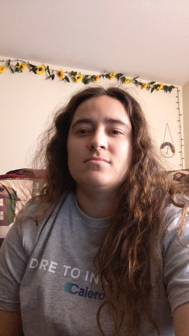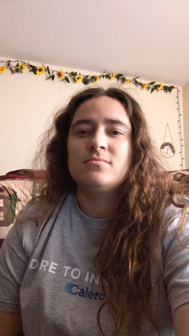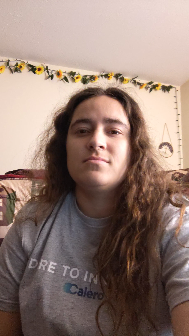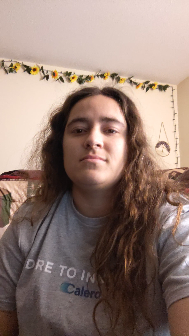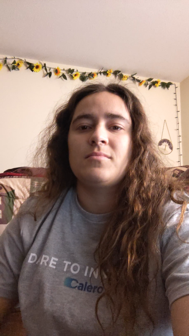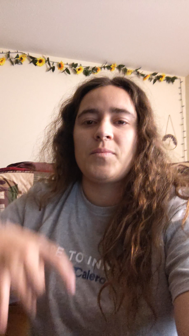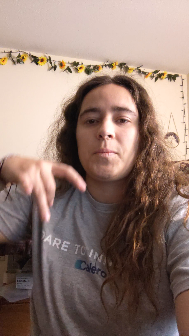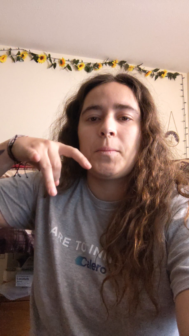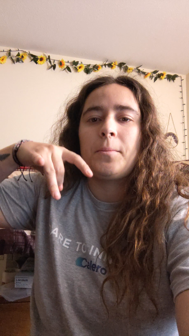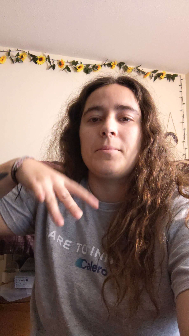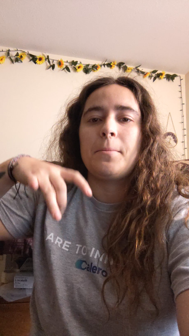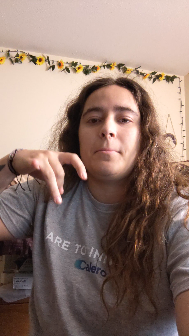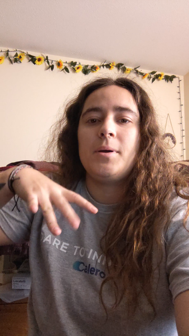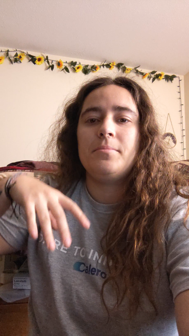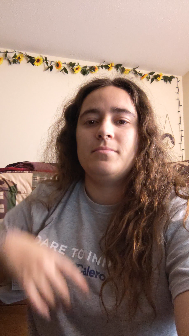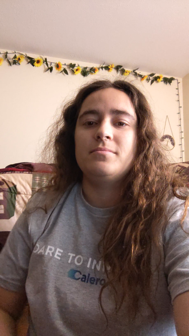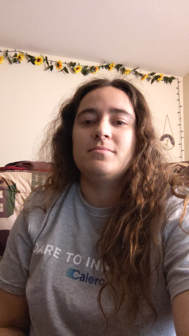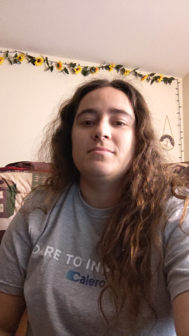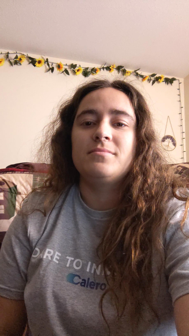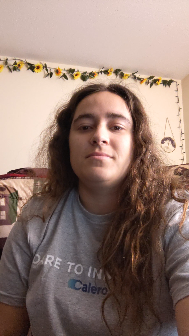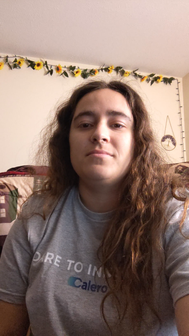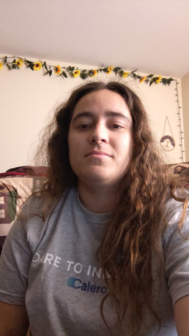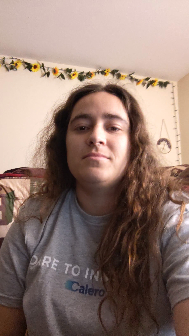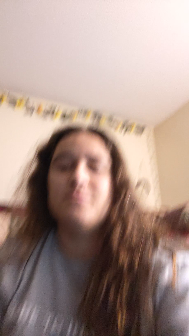pumpkin